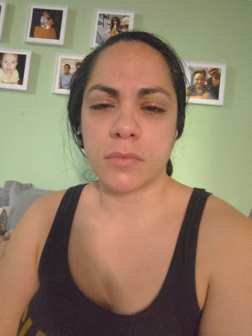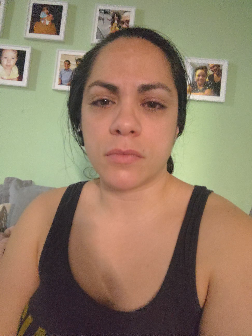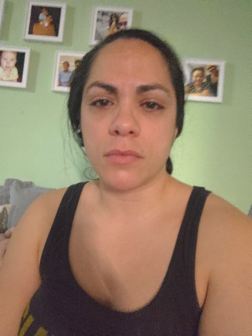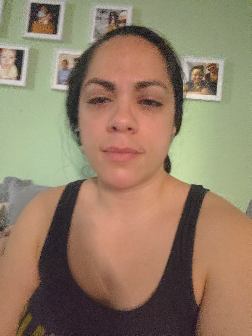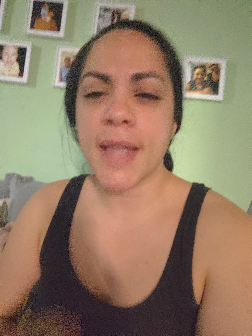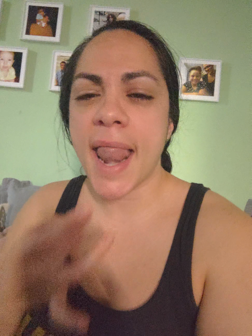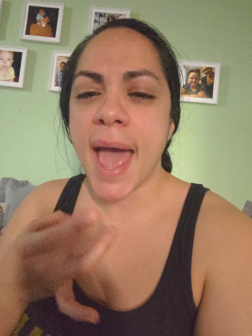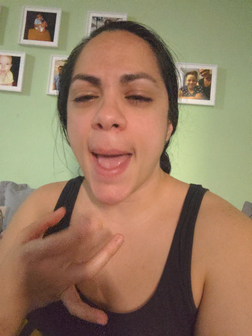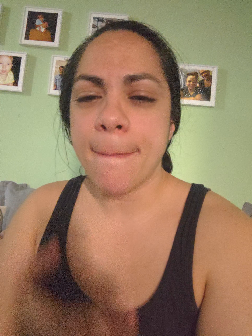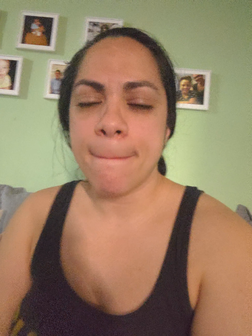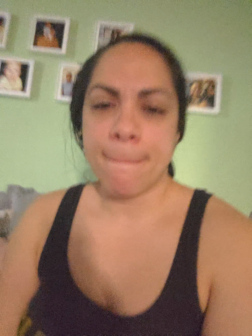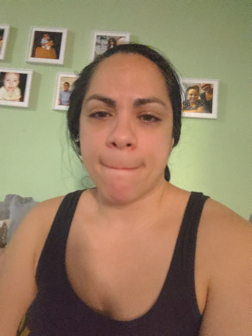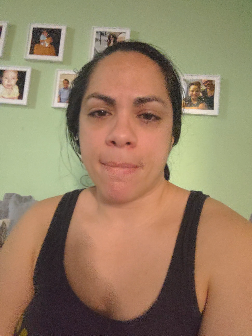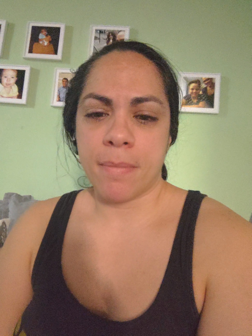lamp